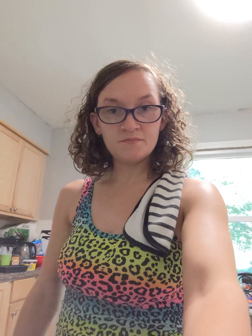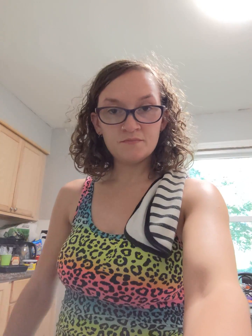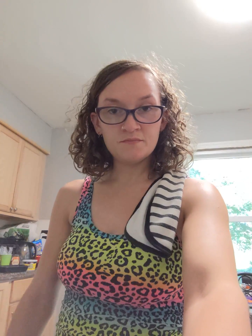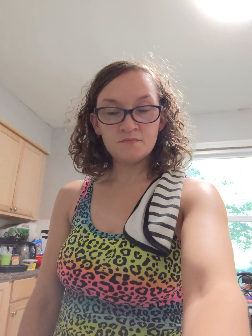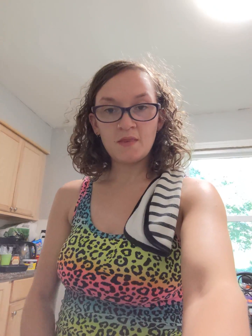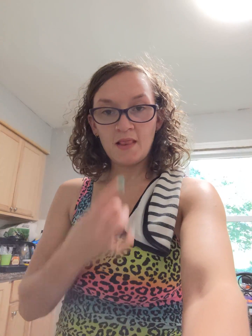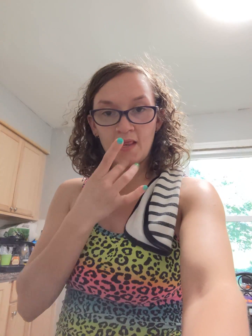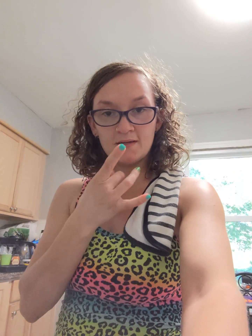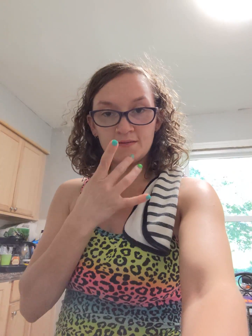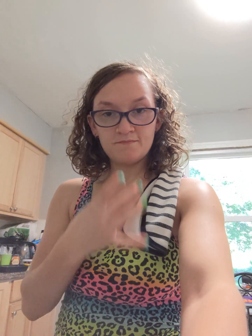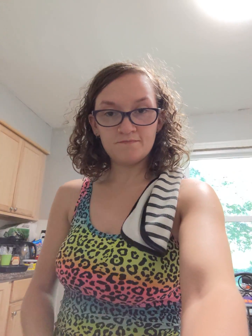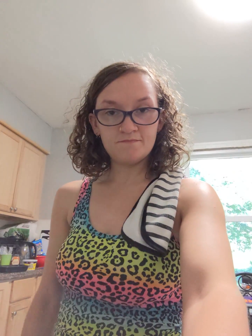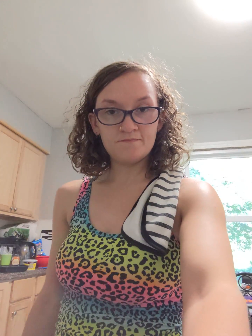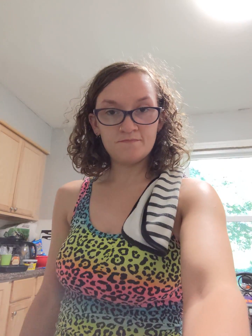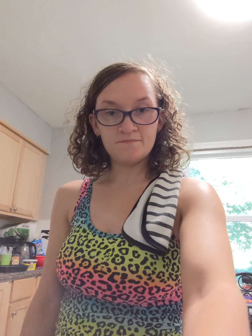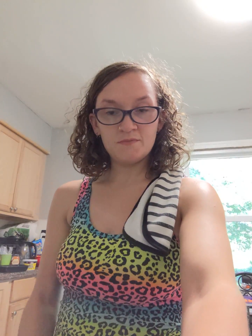light bulb